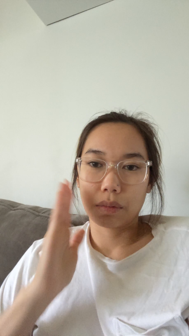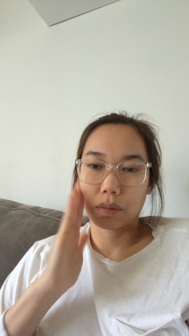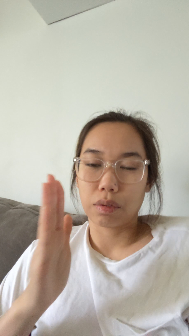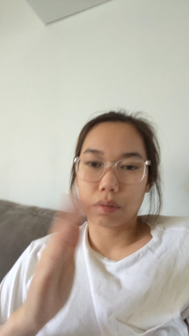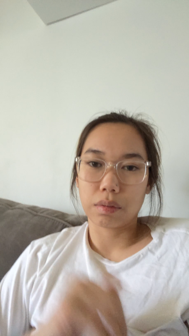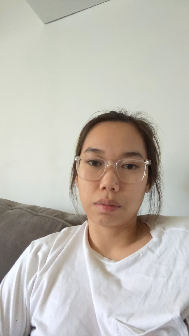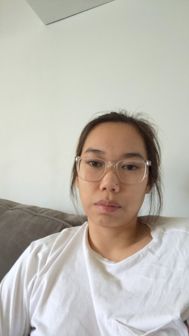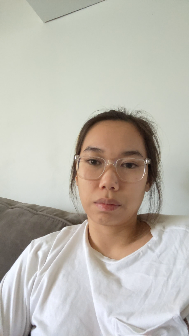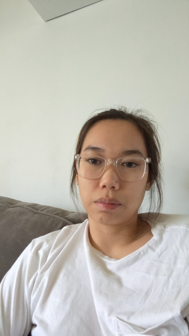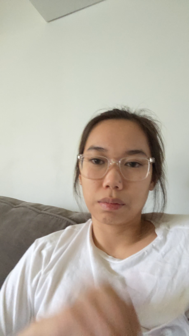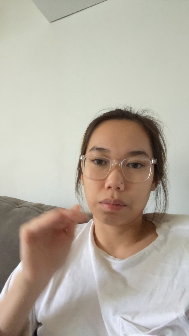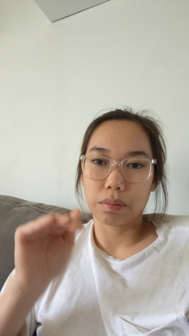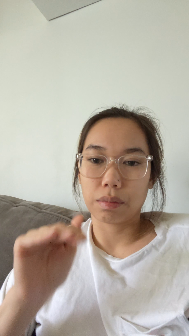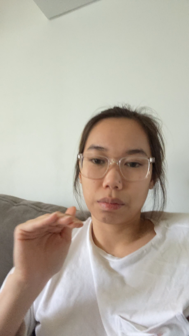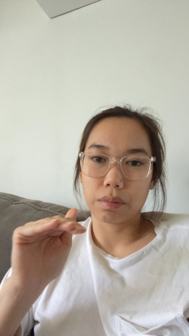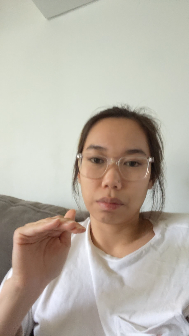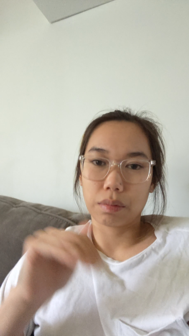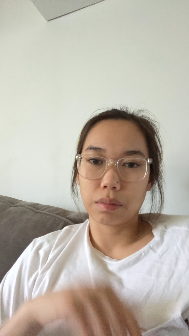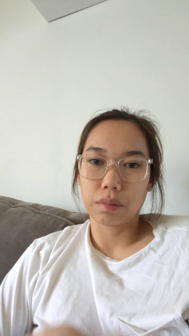night night